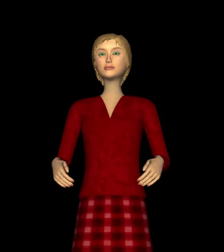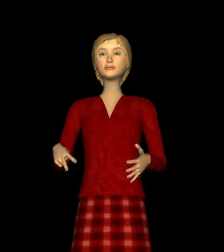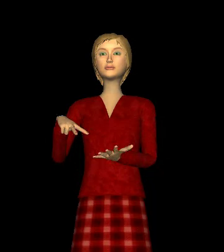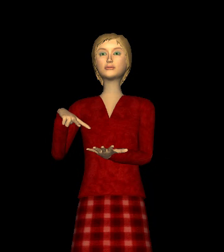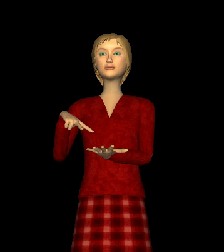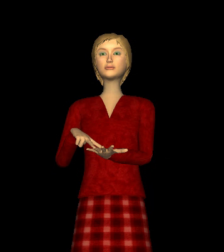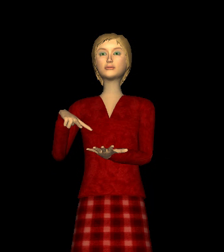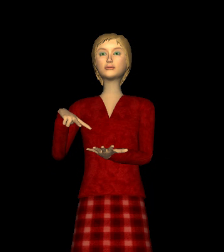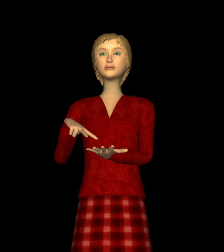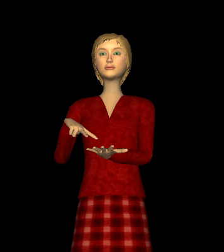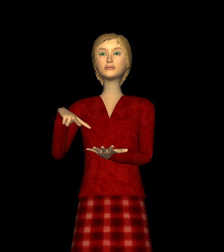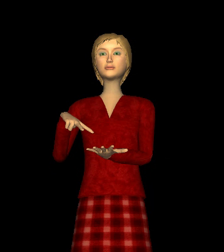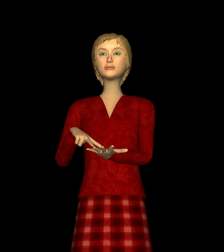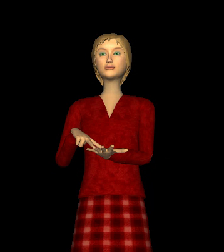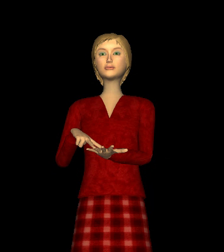شوكة